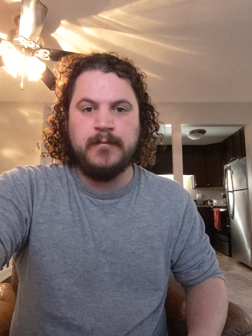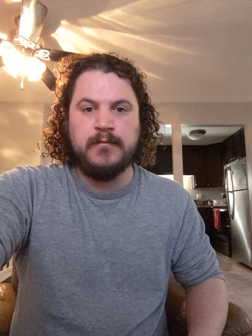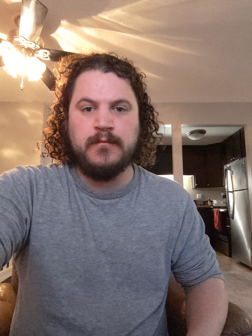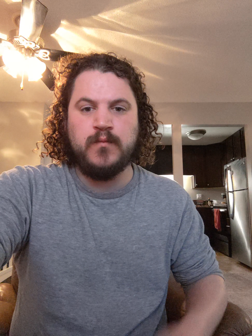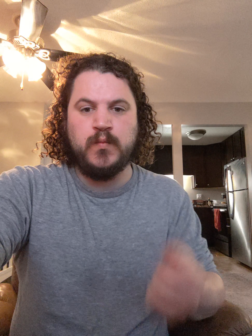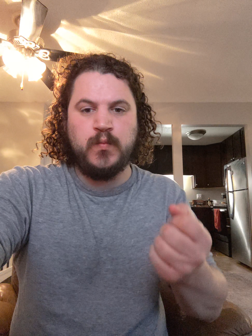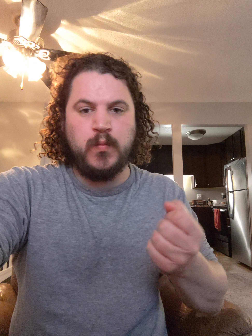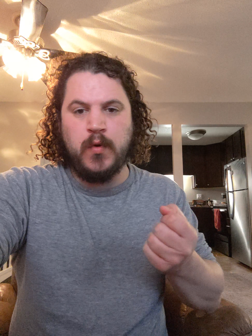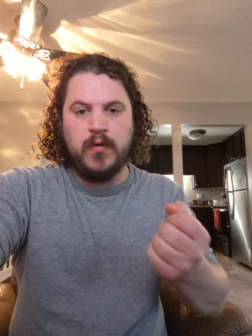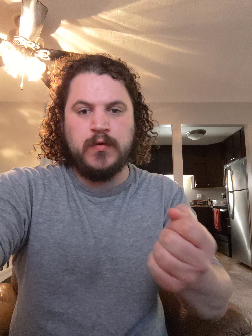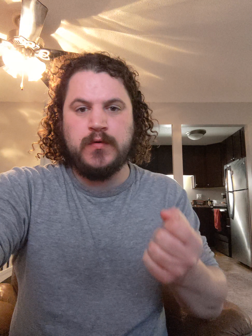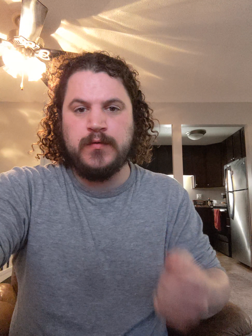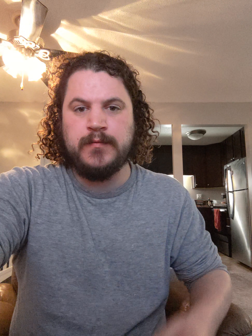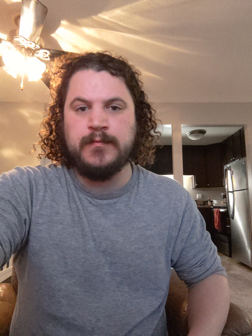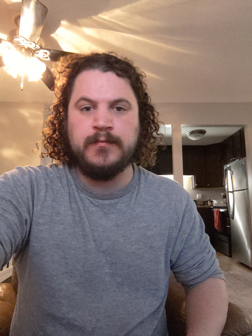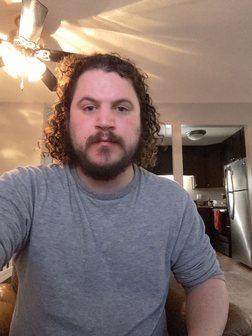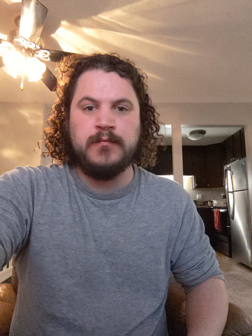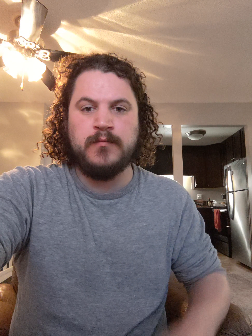drawer